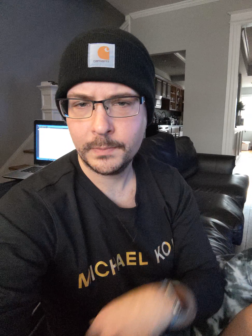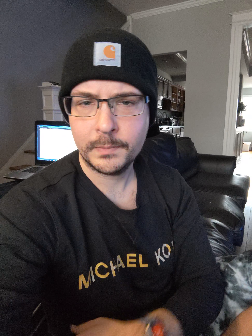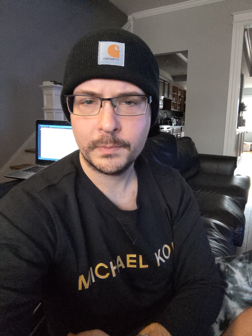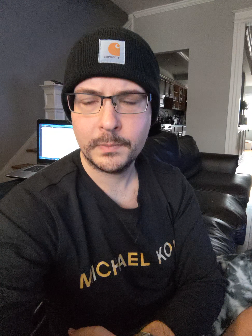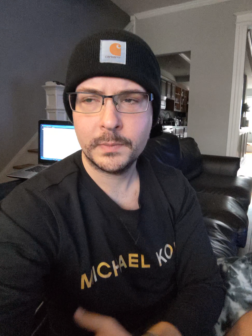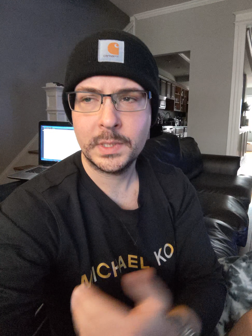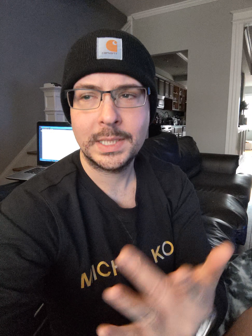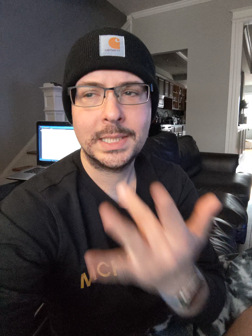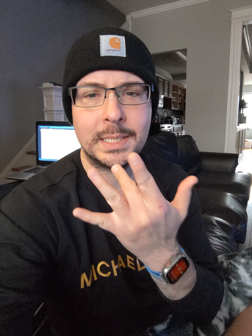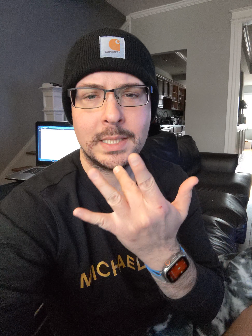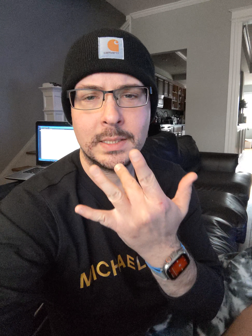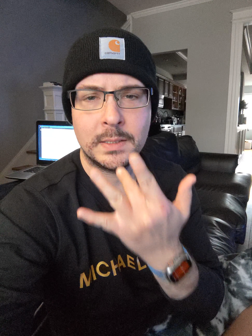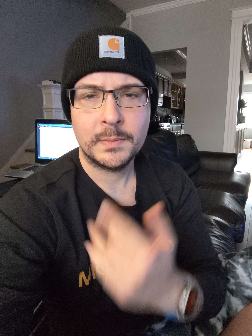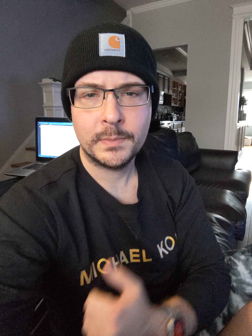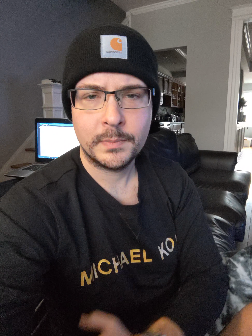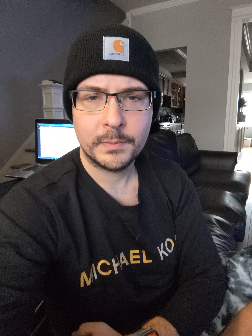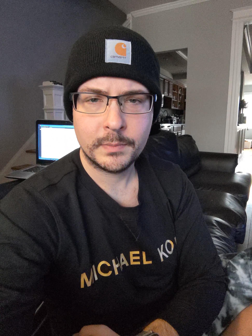taste